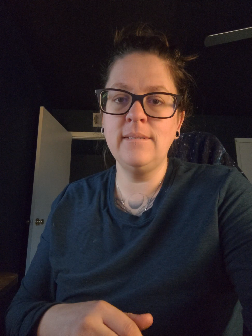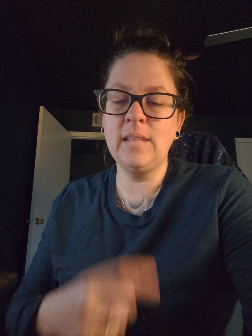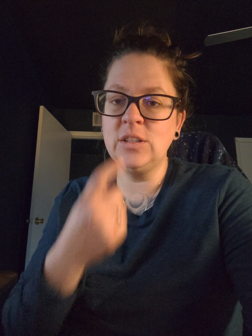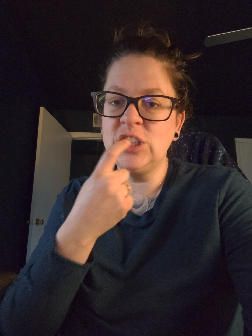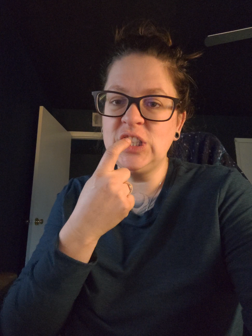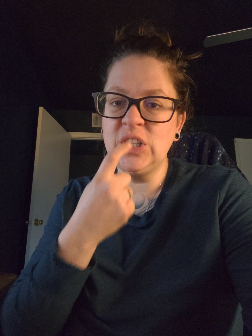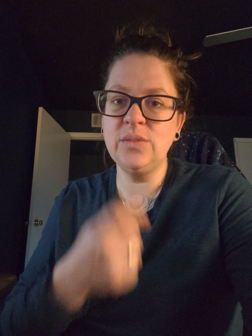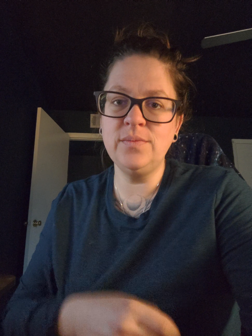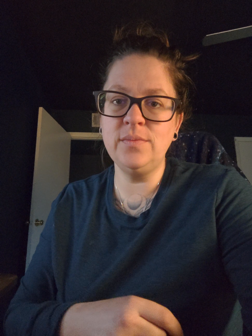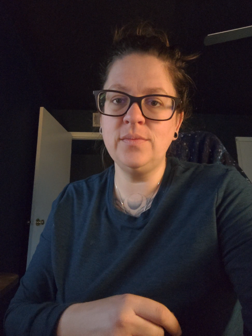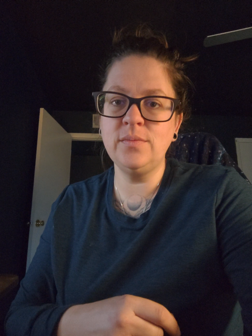tooth